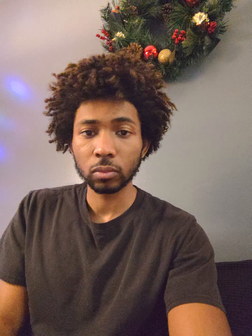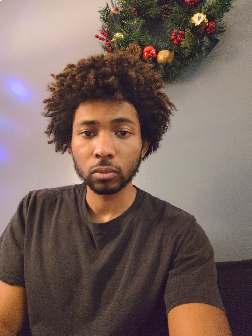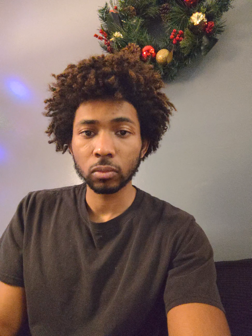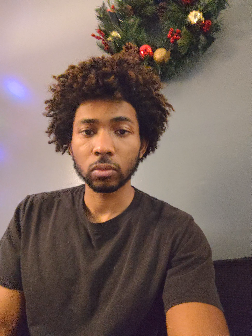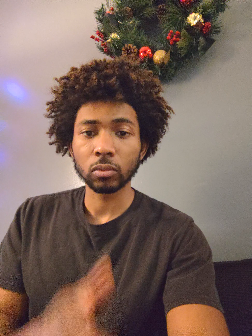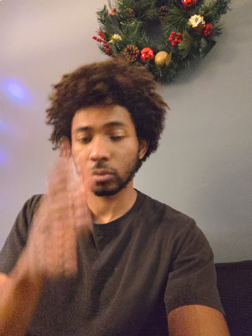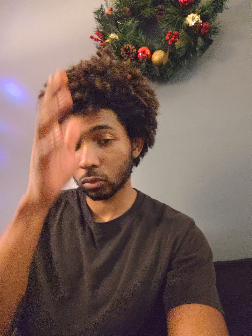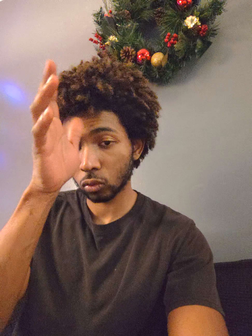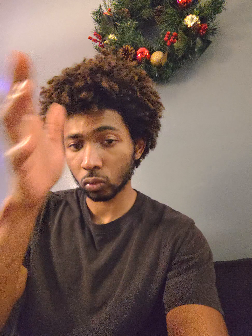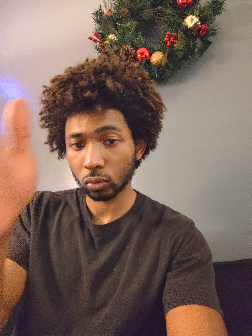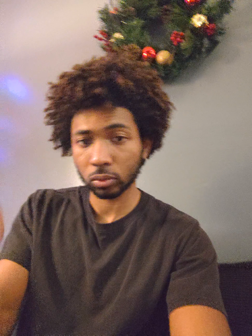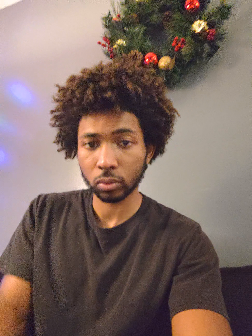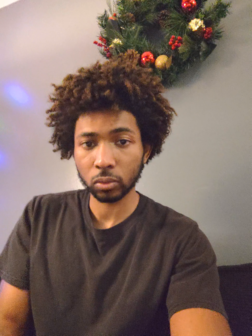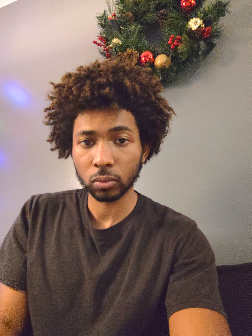grandpa